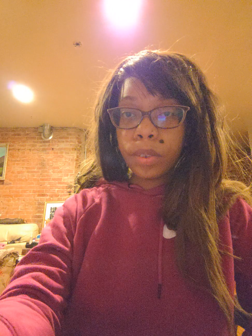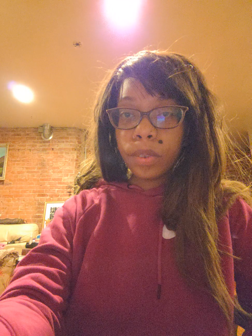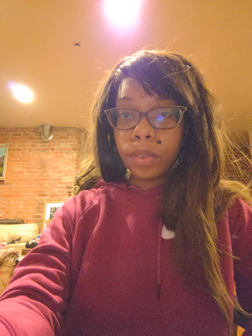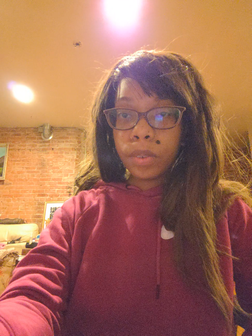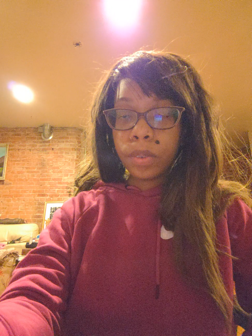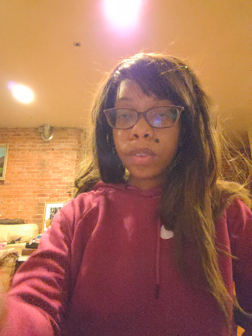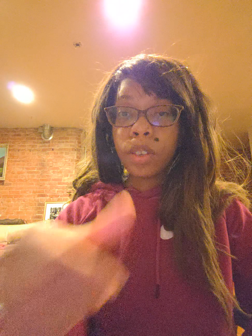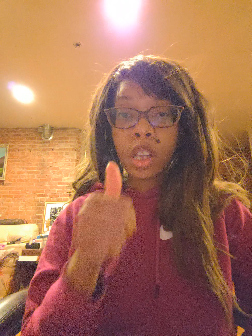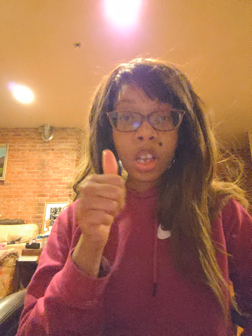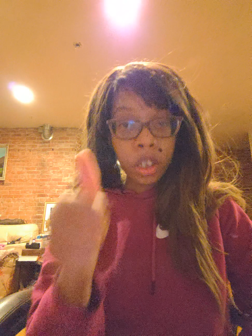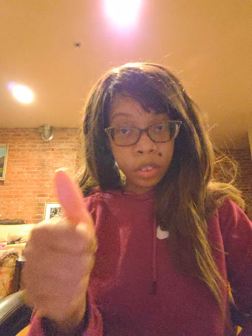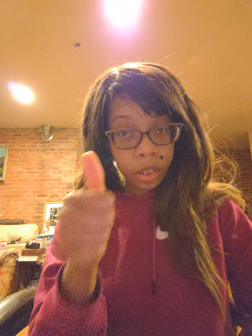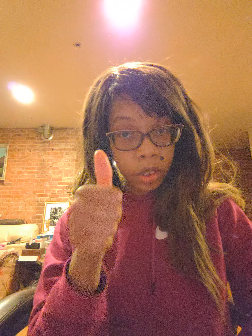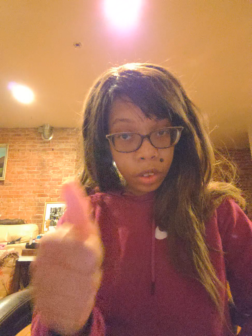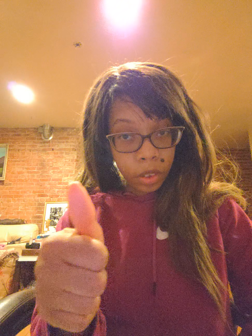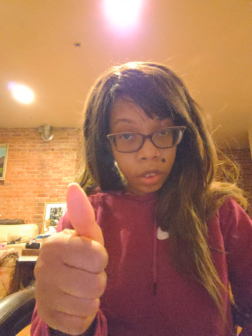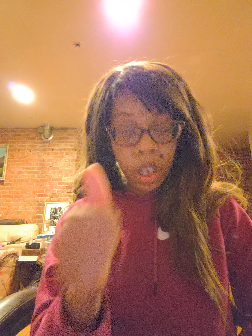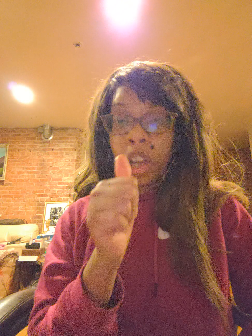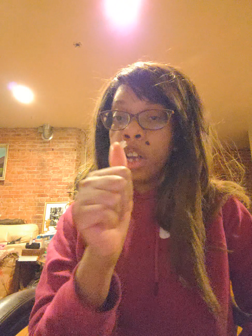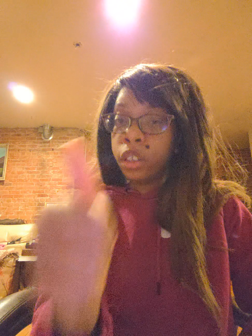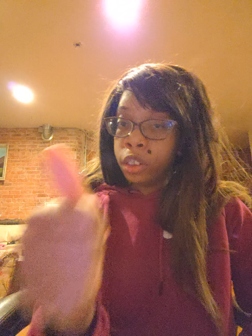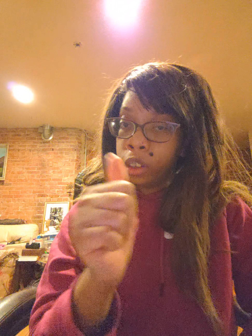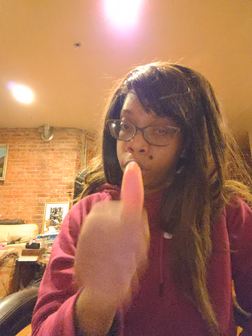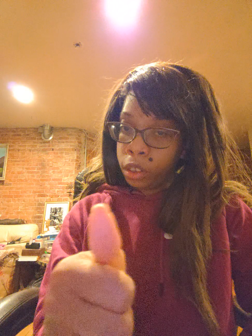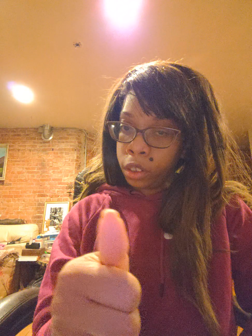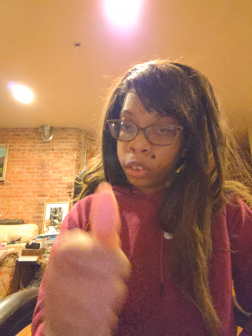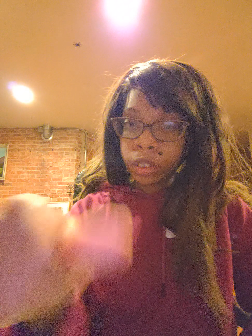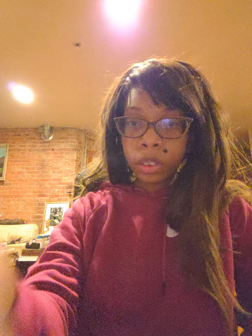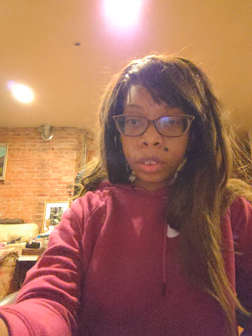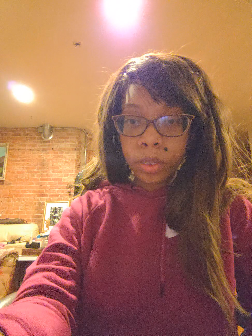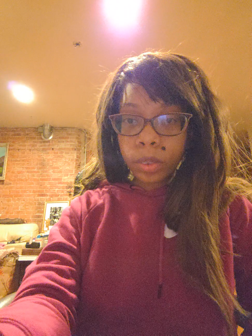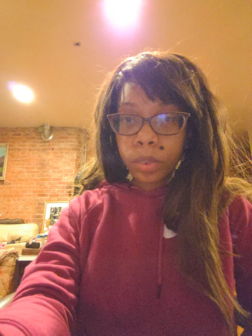yourself